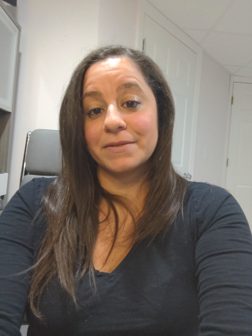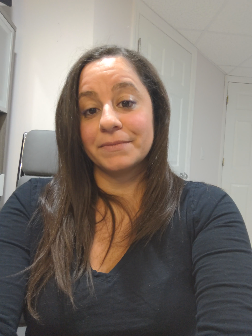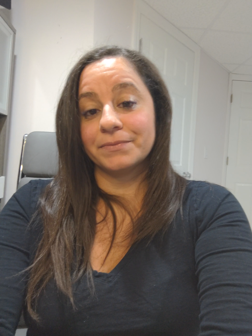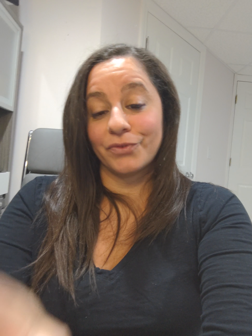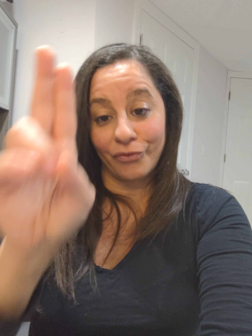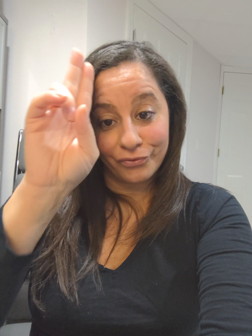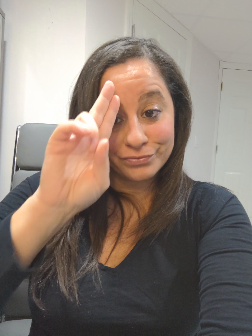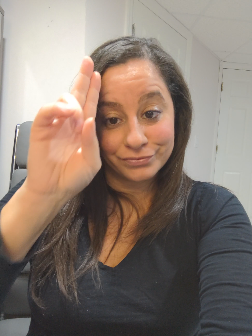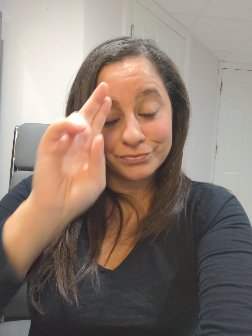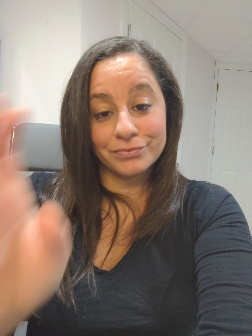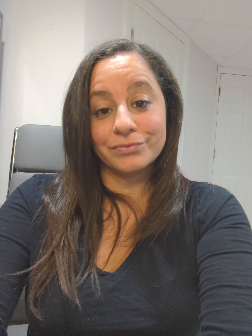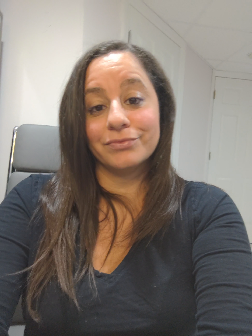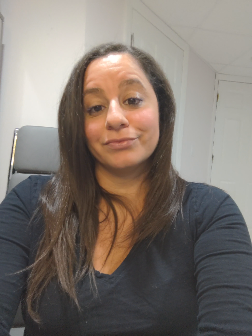uncle